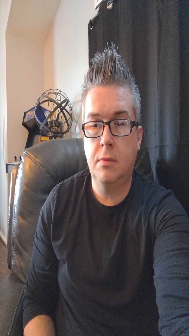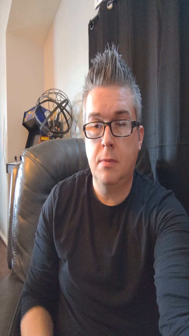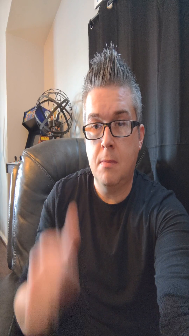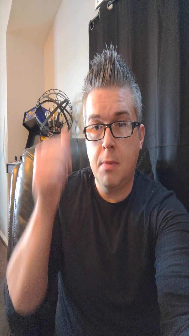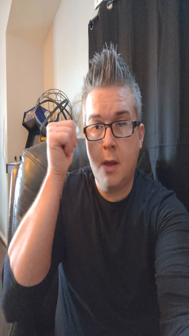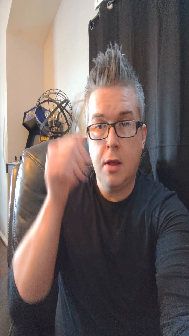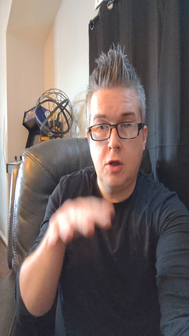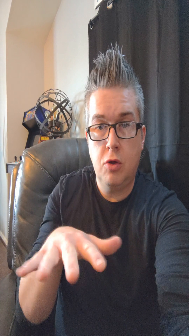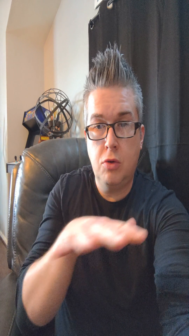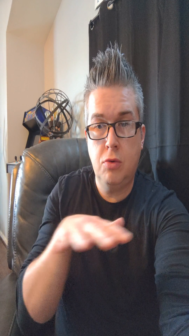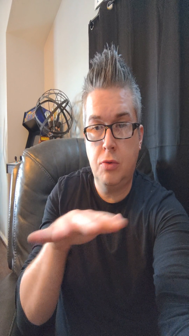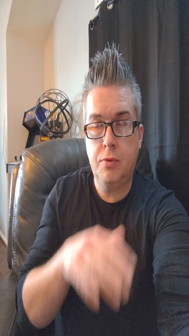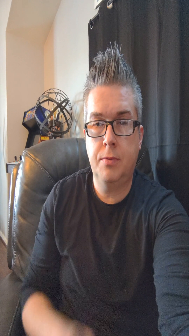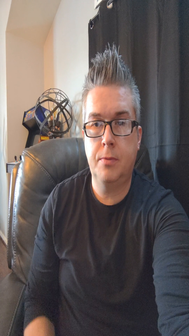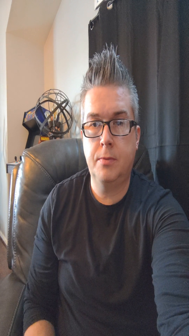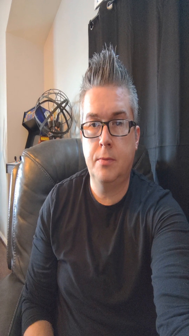backyard